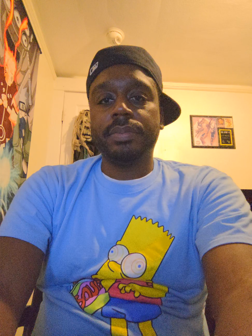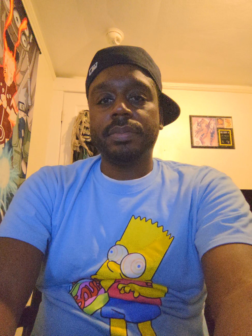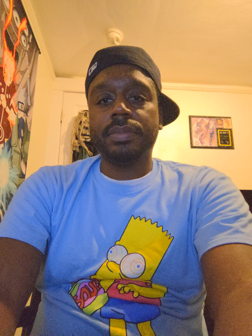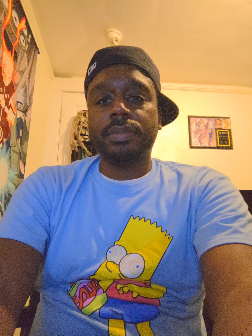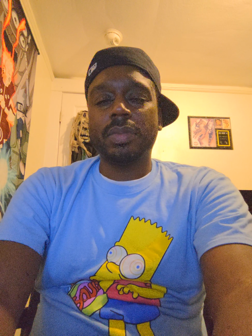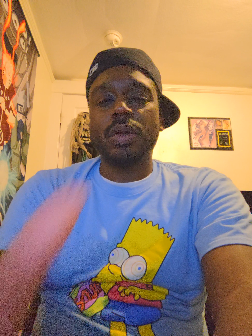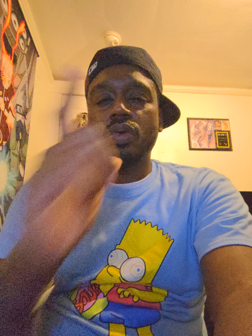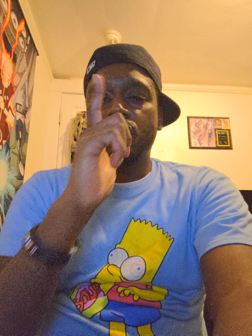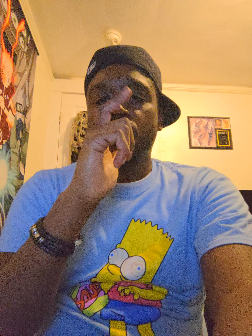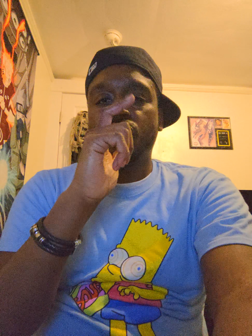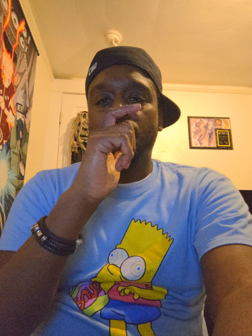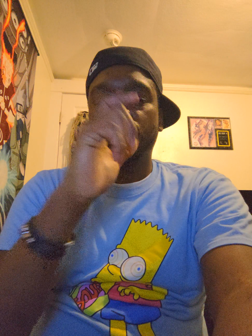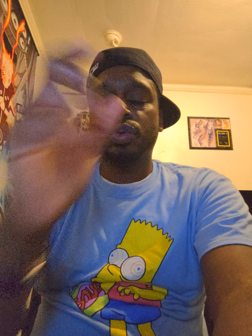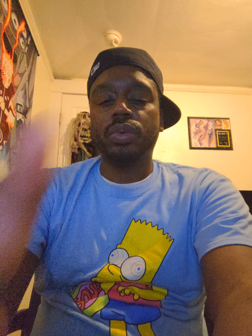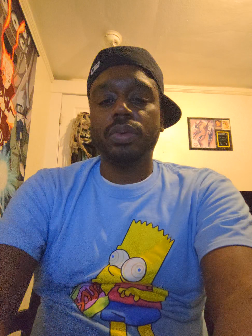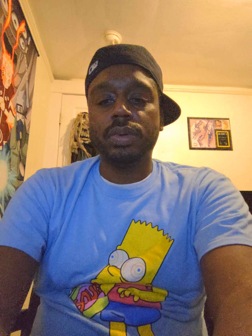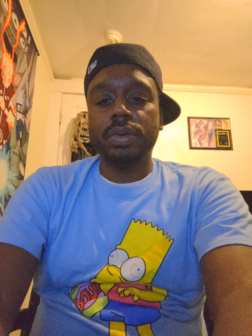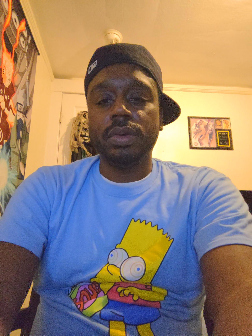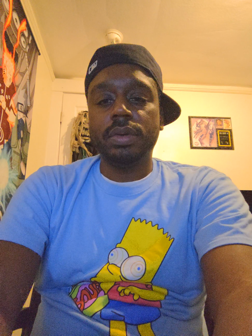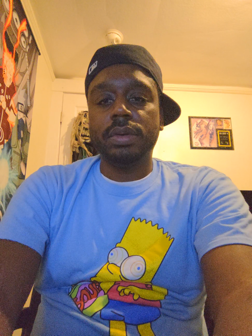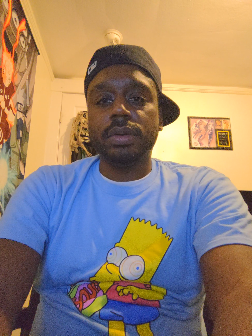who